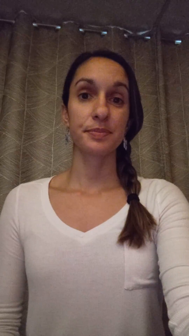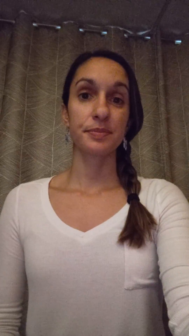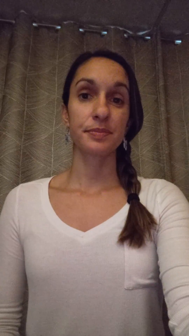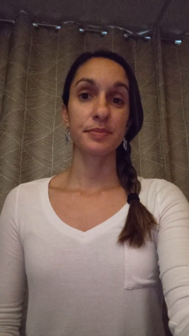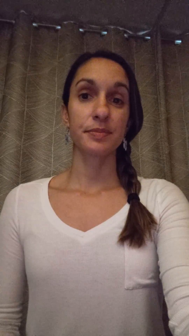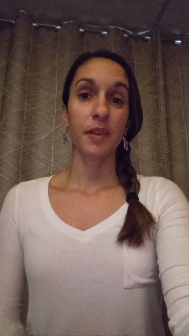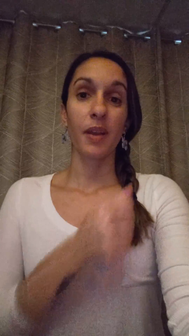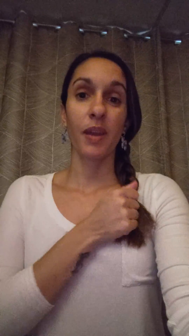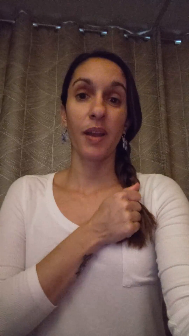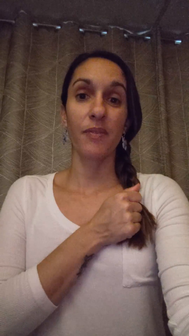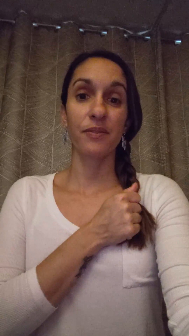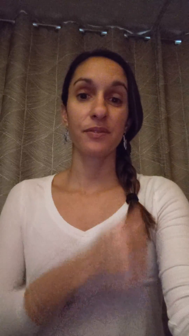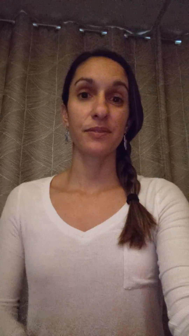love